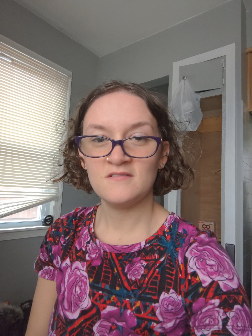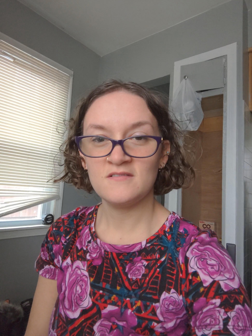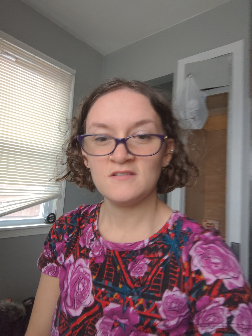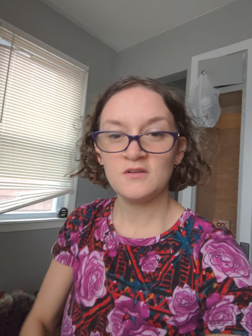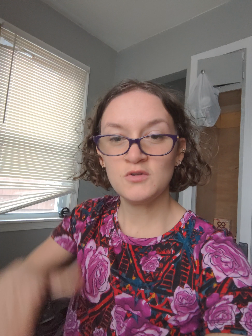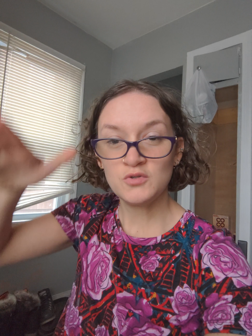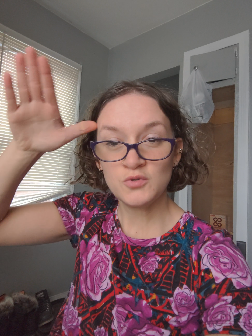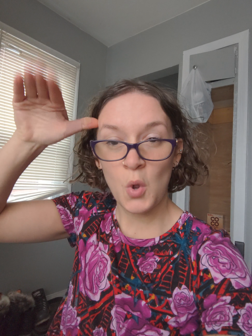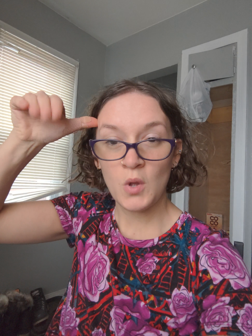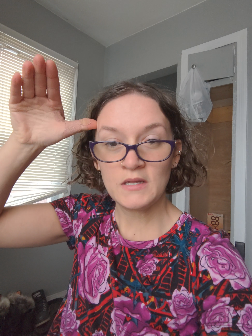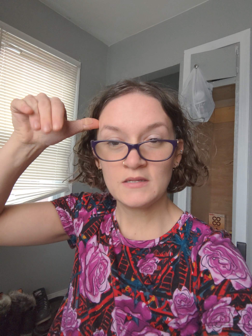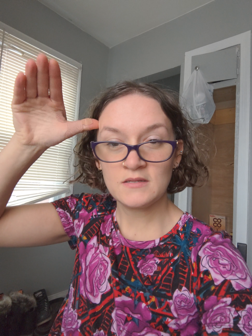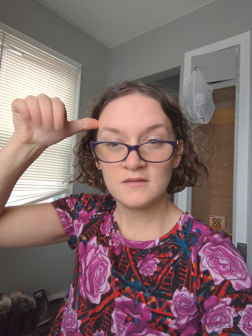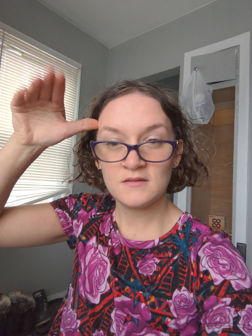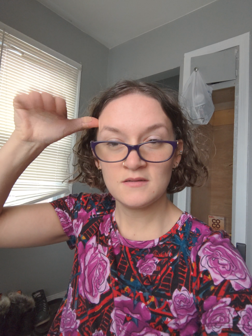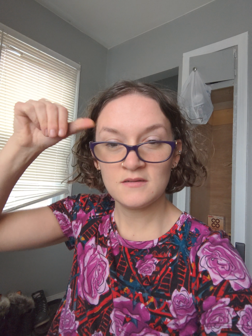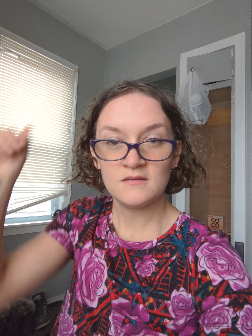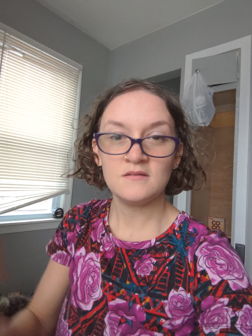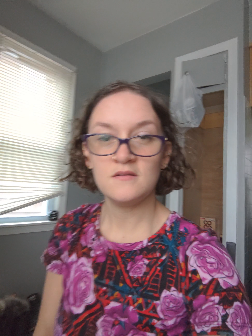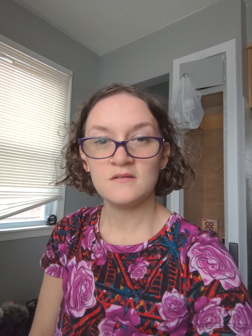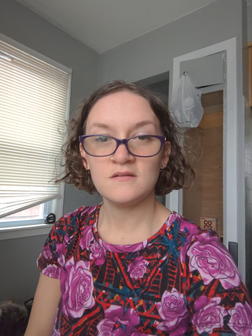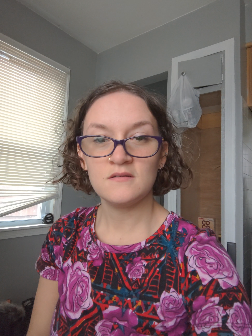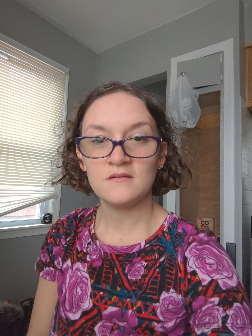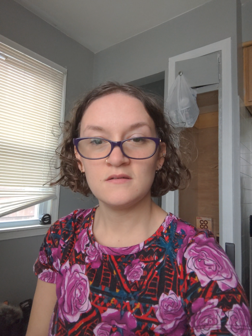donkey